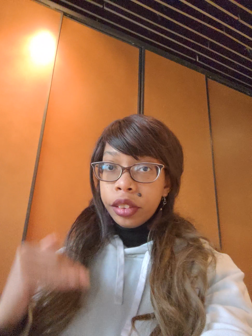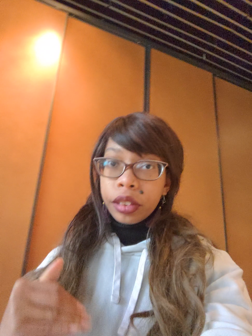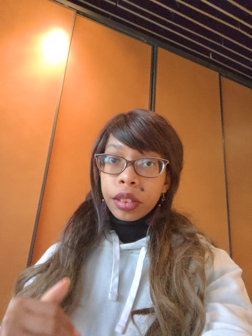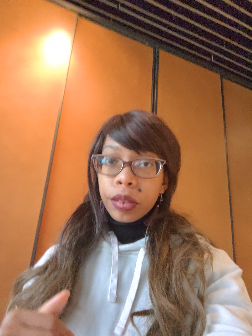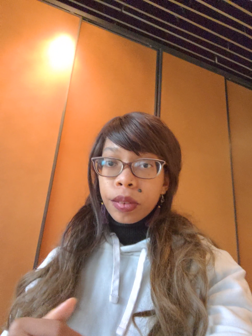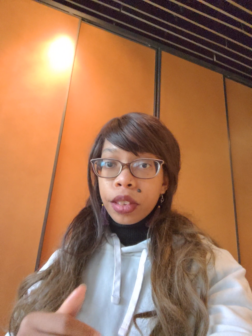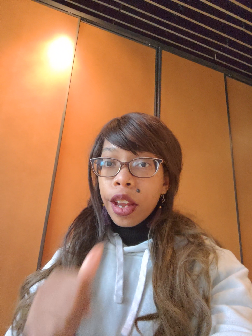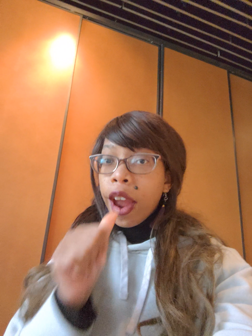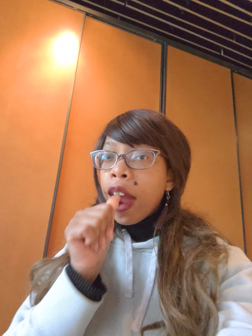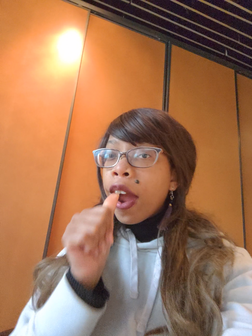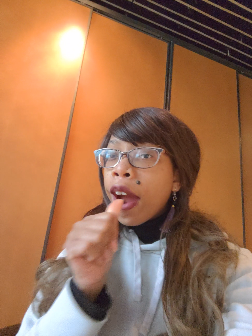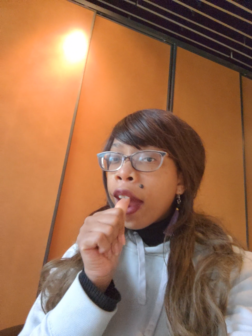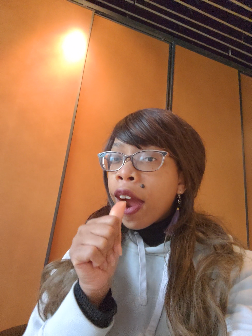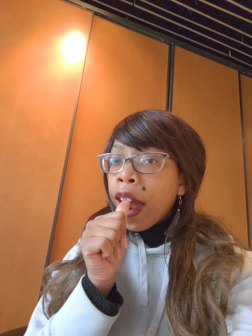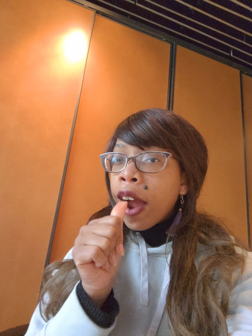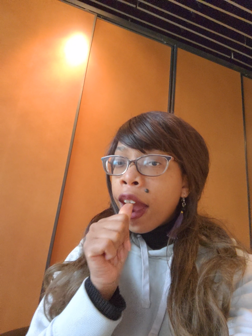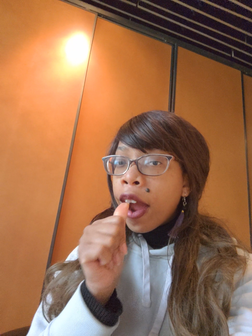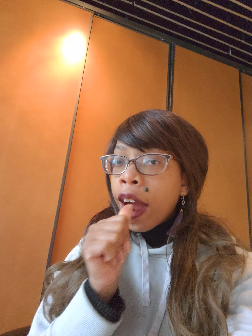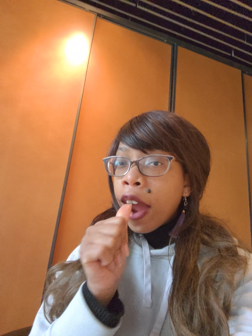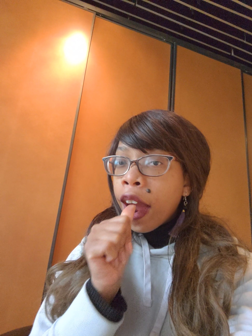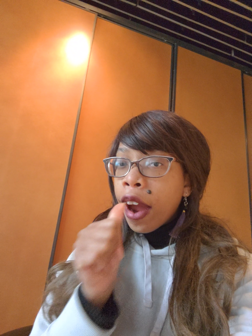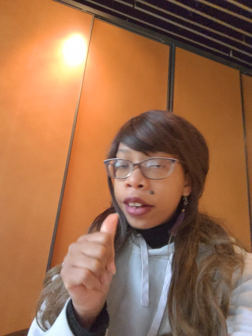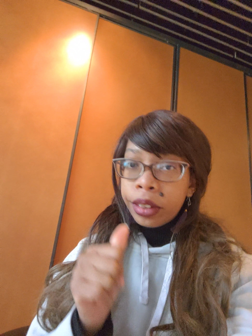nuts